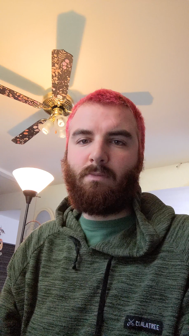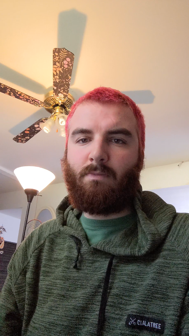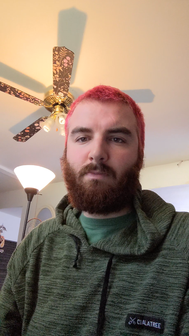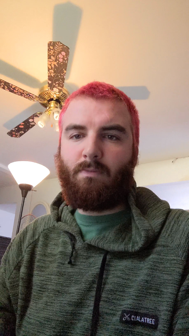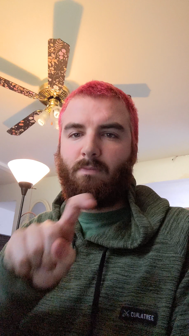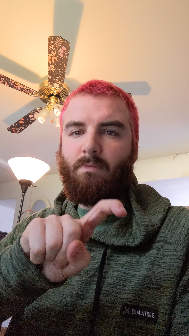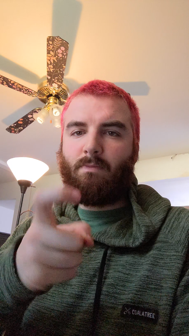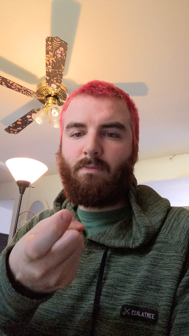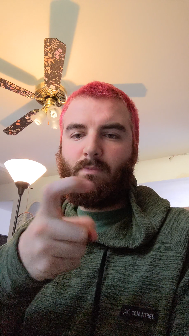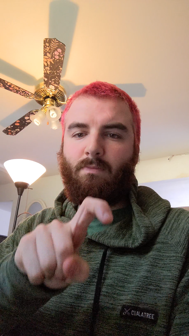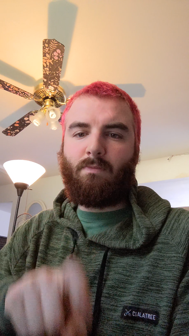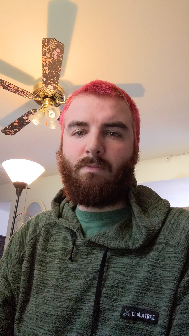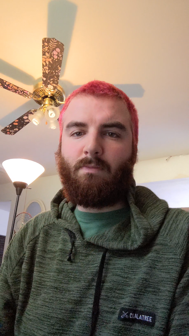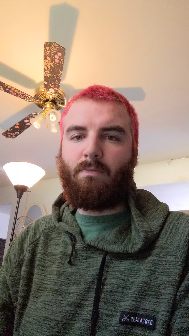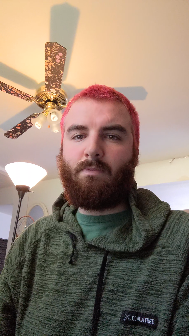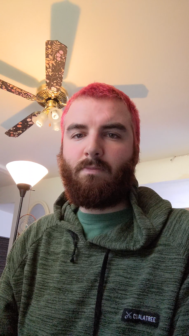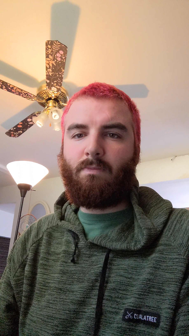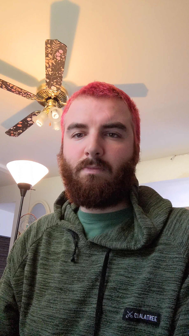friend